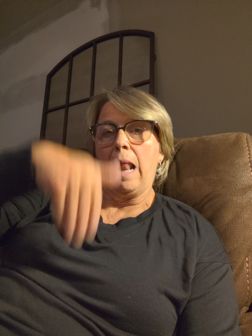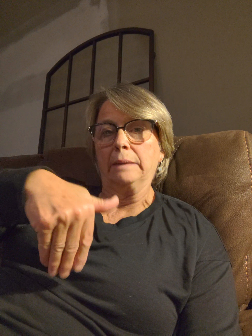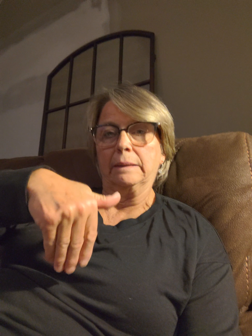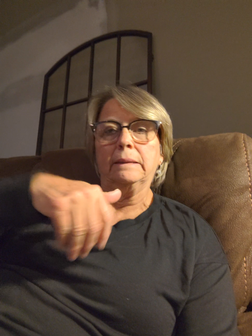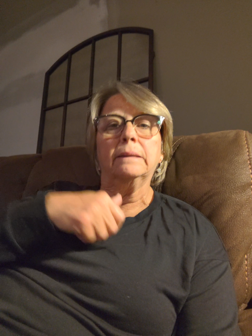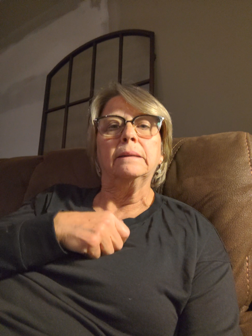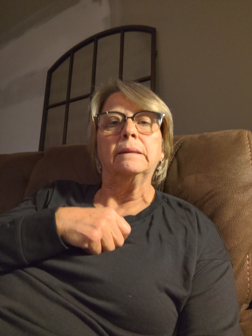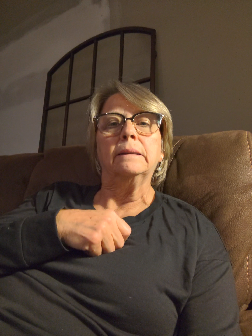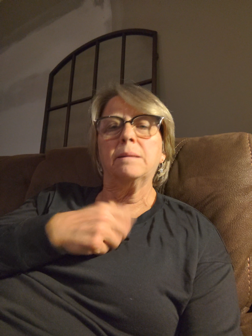night